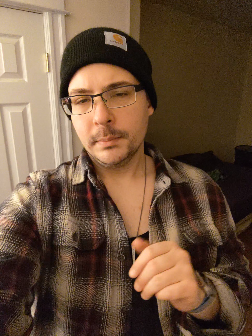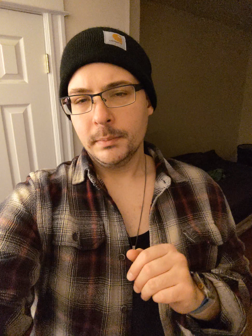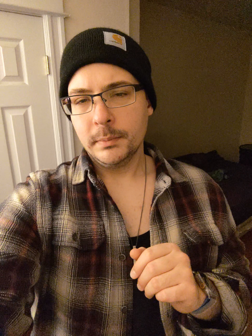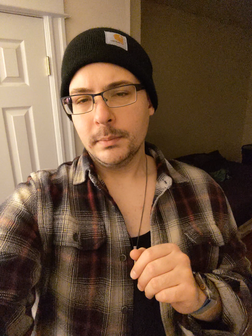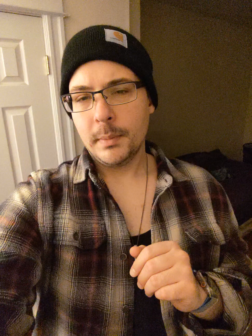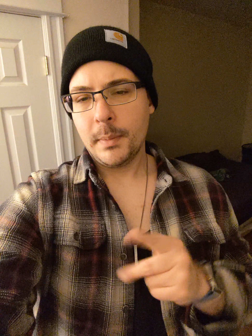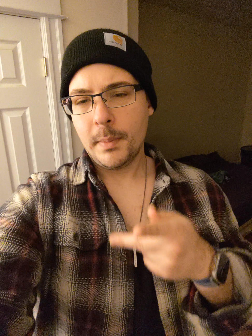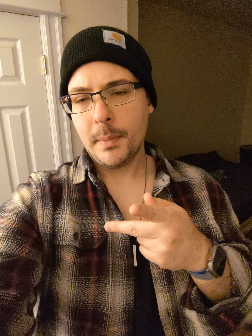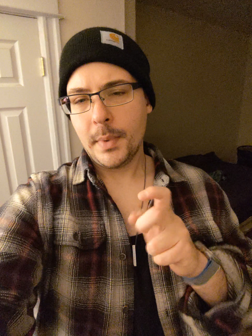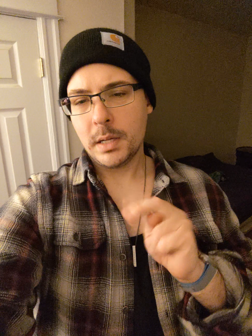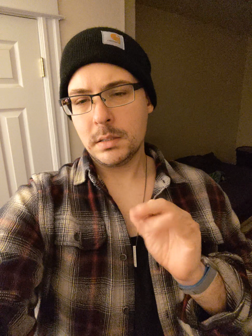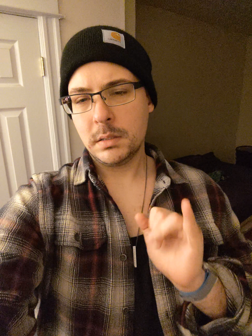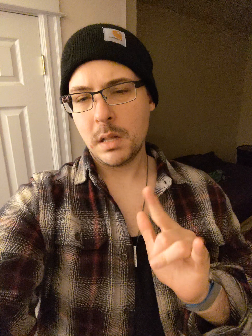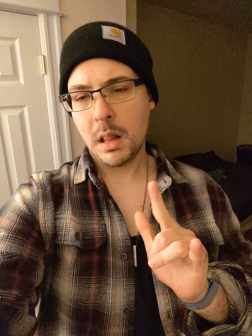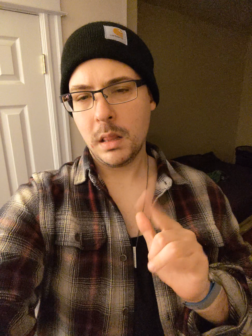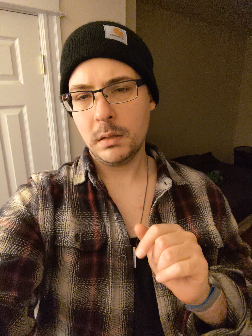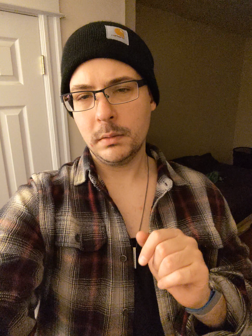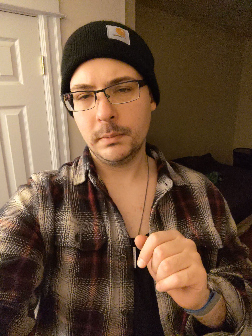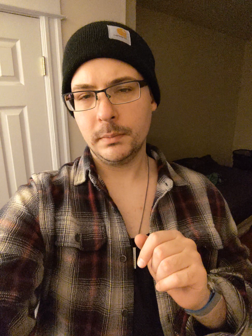pencil